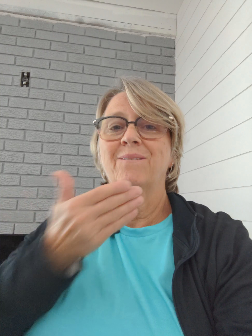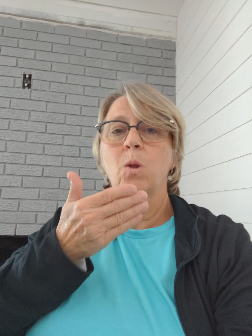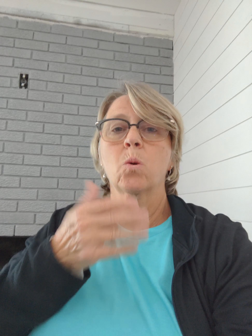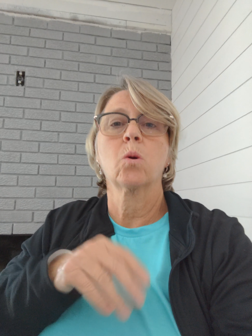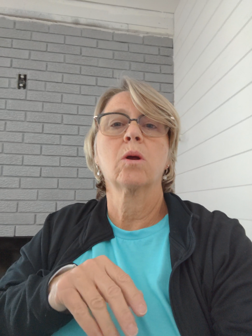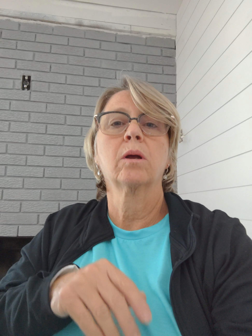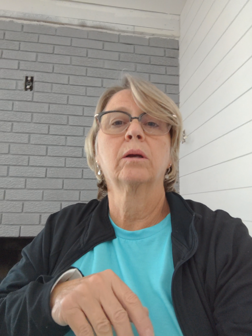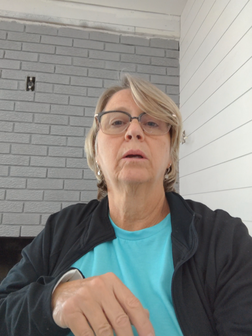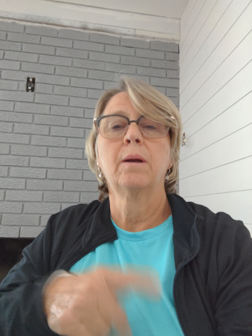before